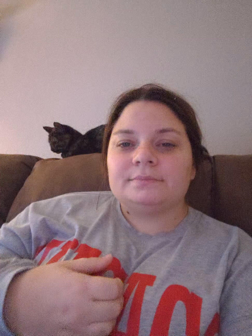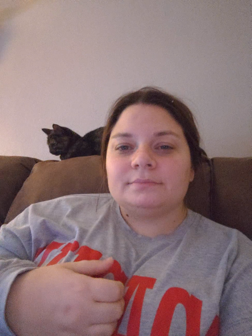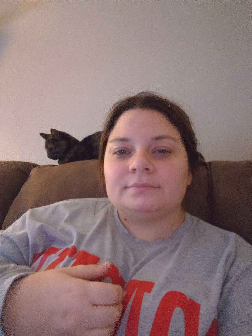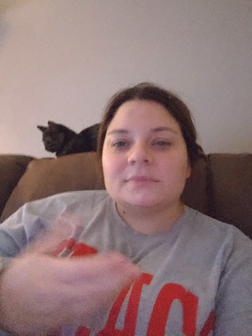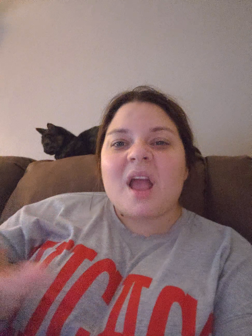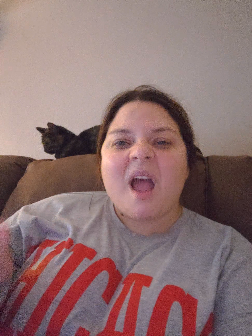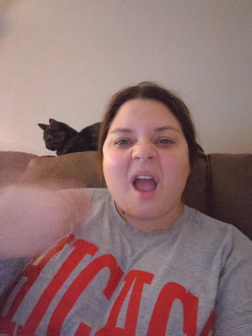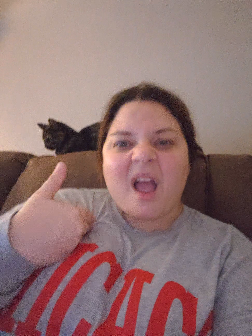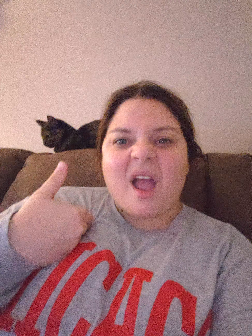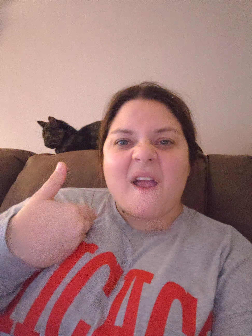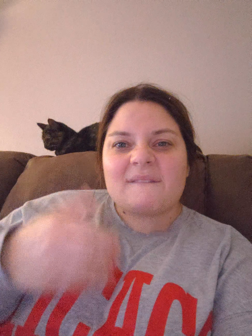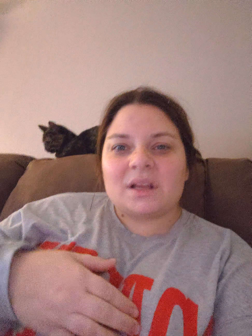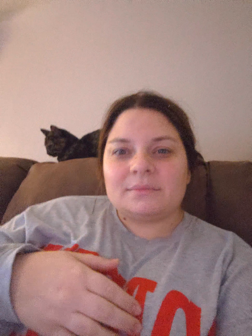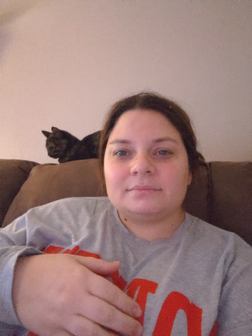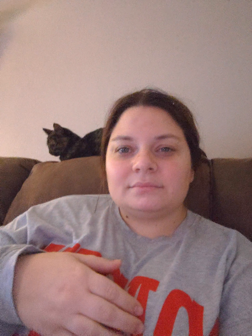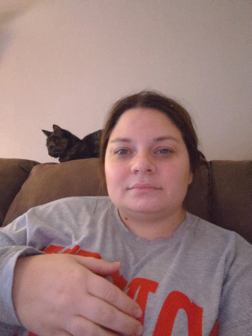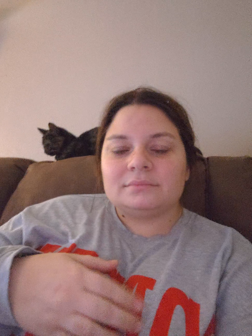have